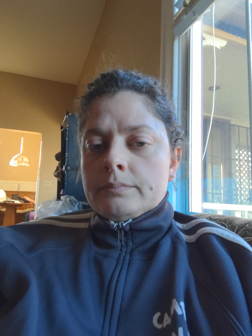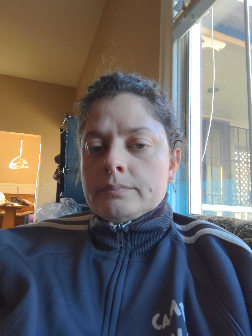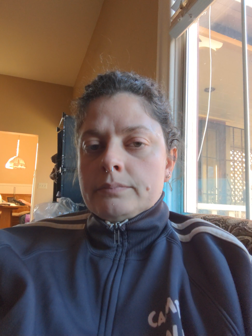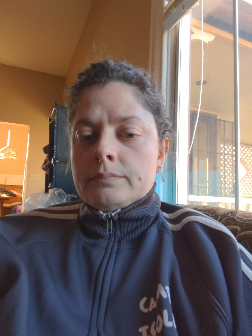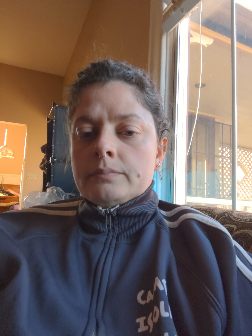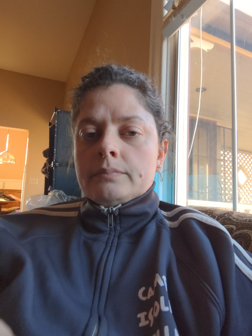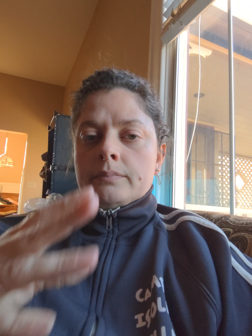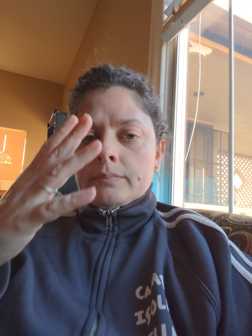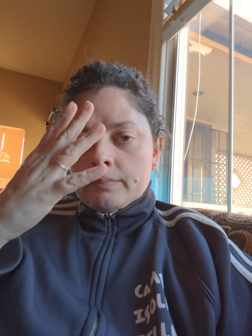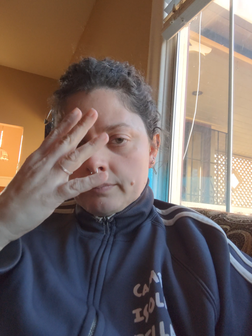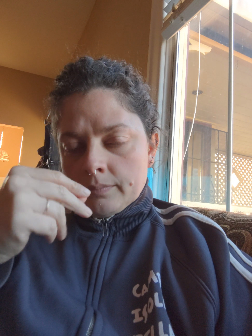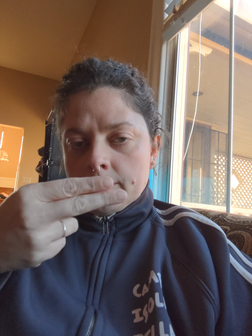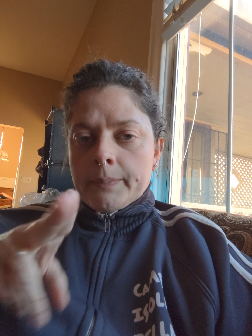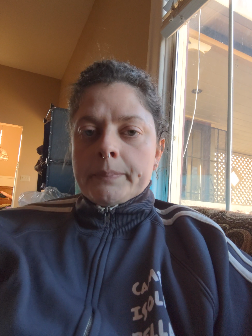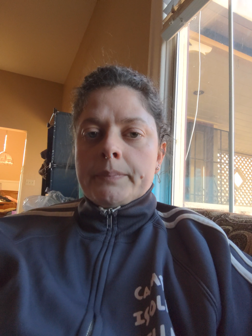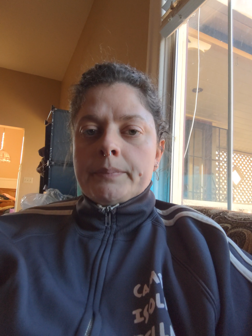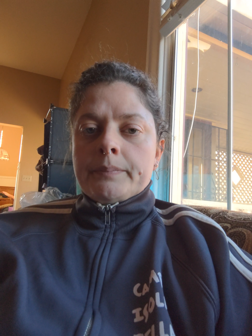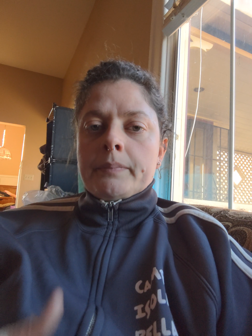nap